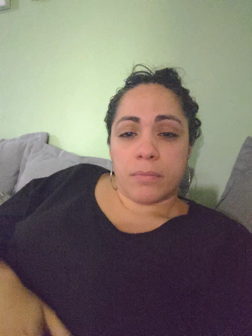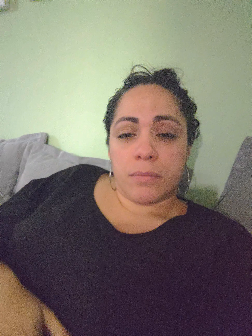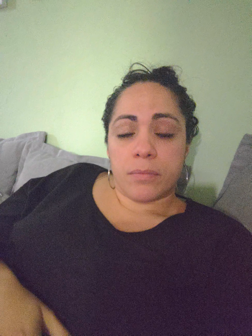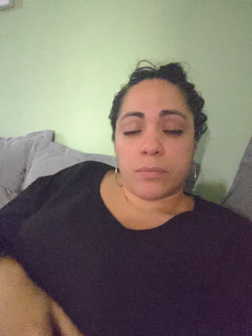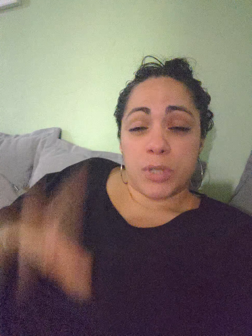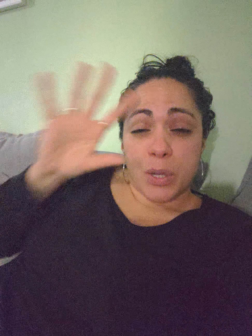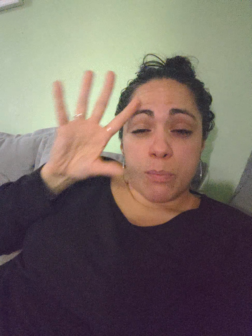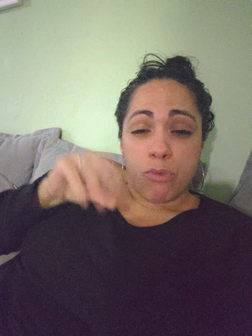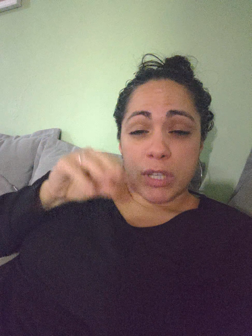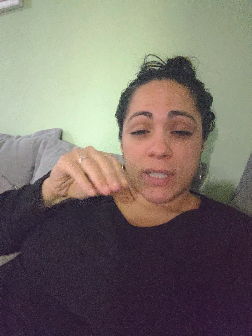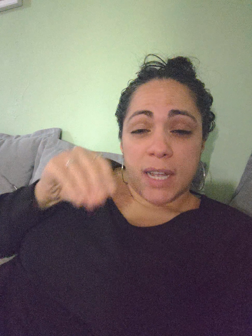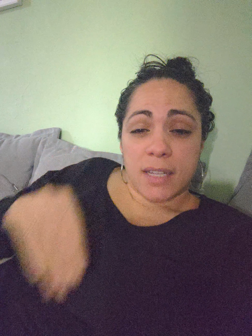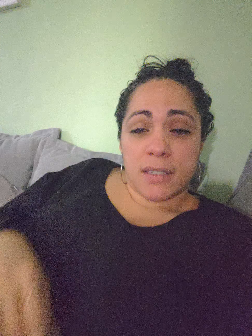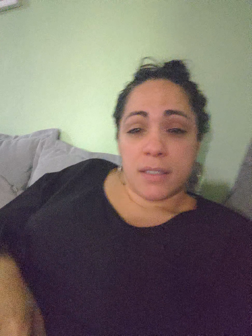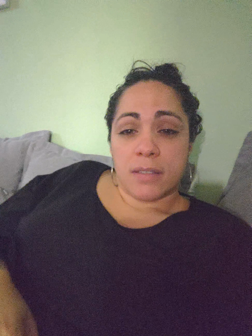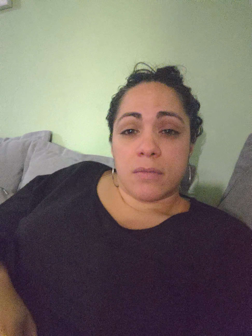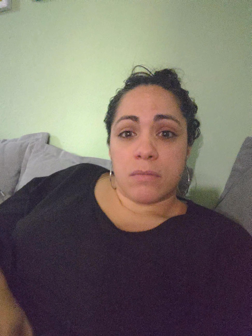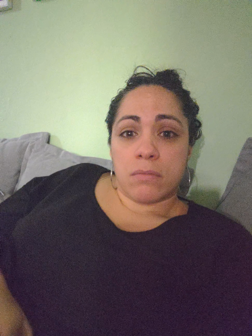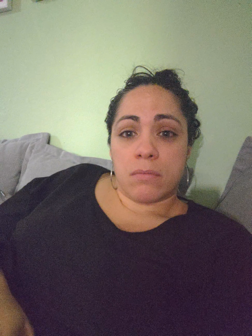pretend